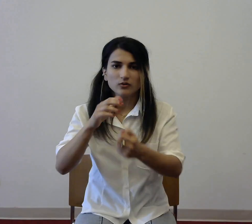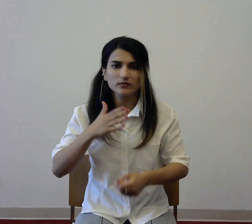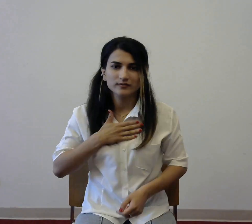mən